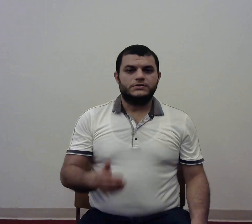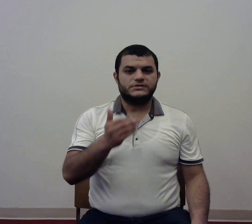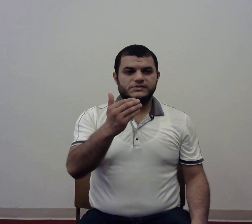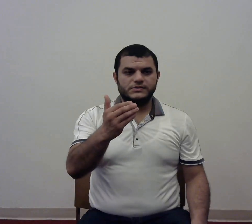siz